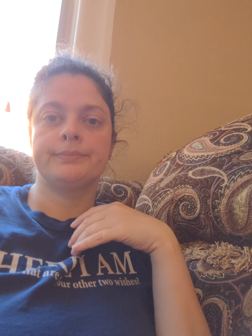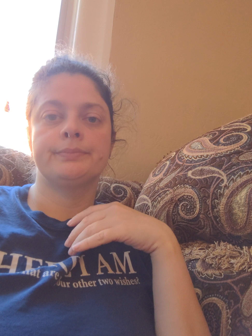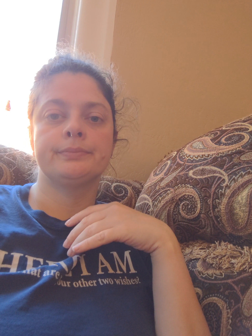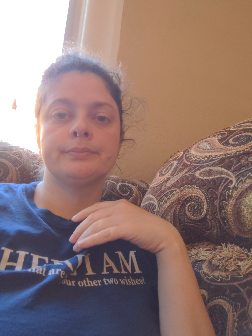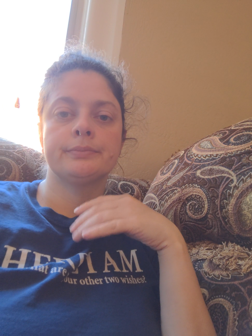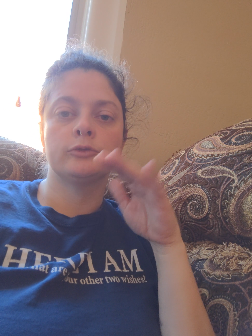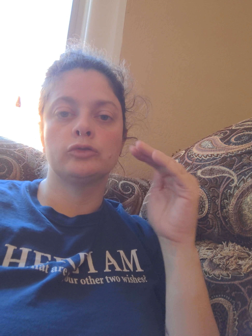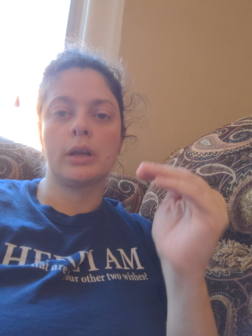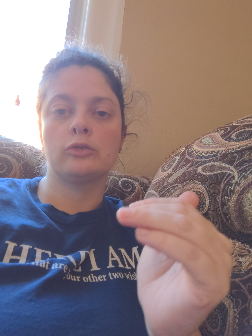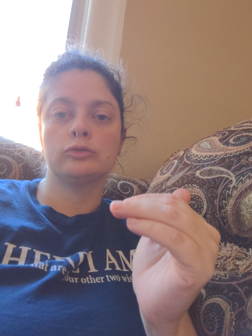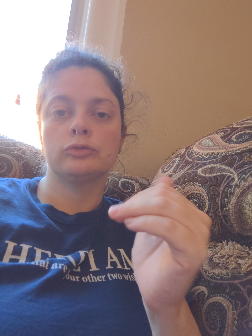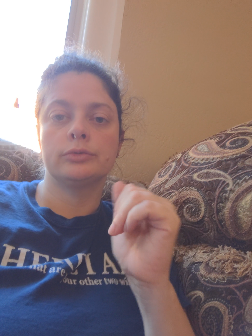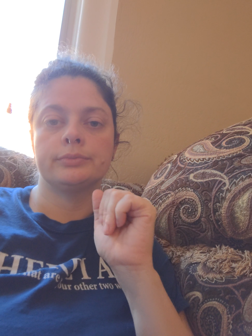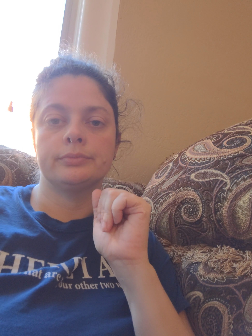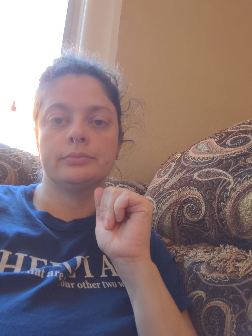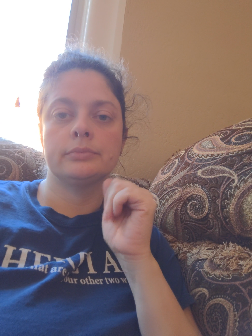child